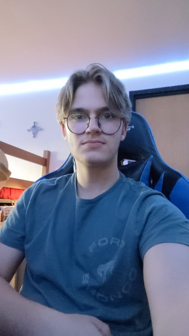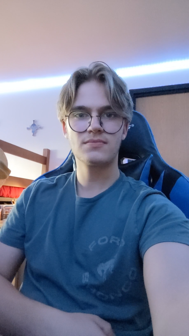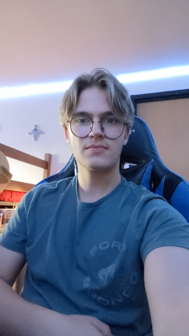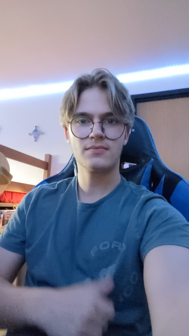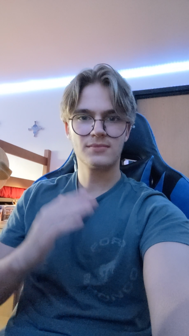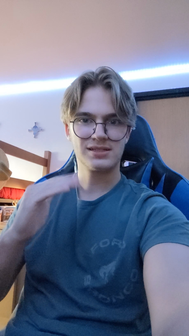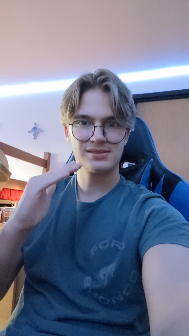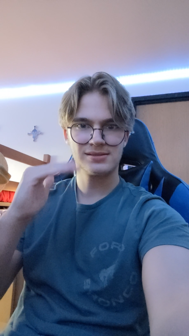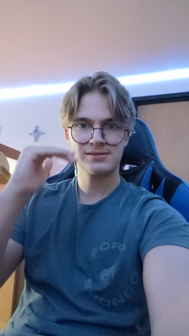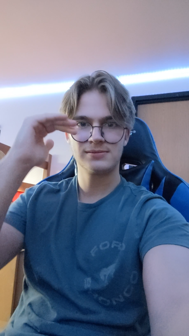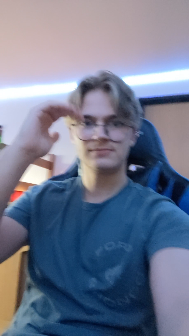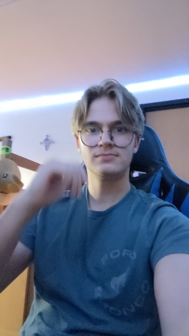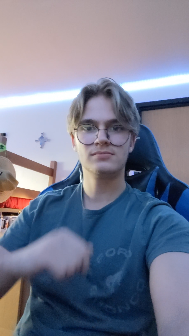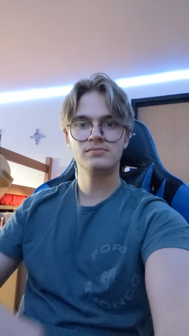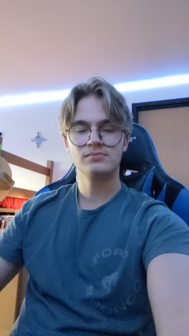build